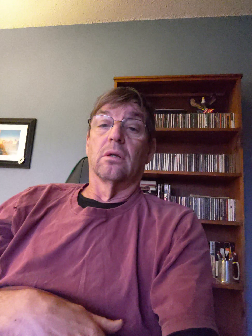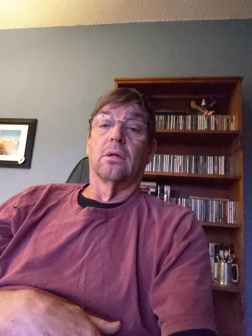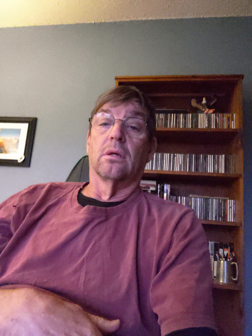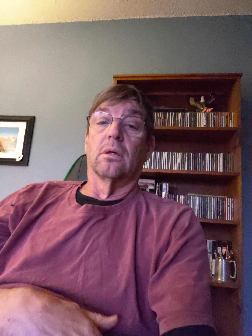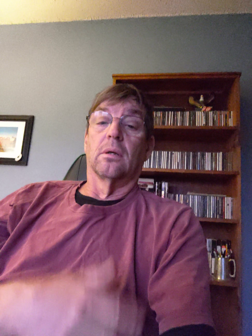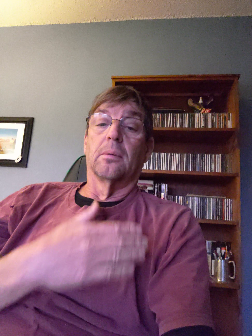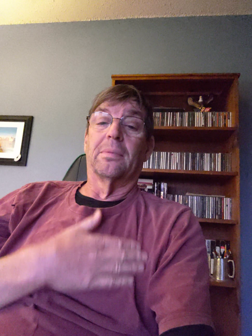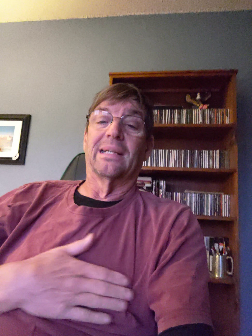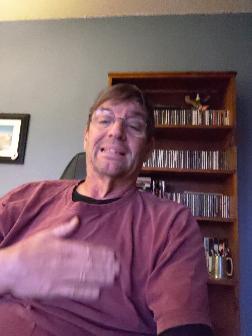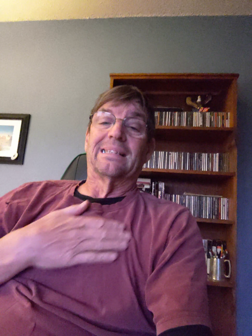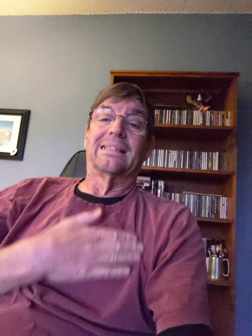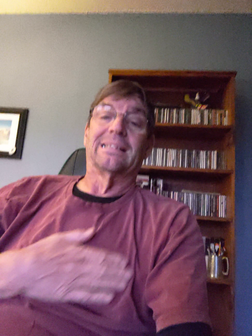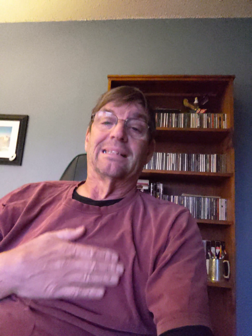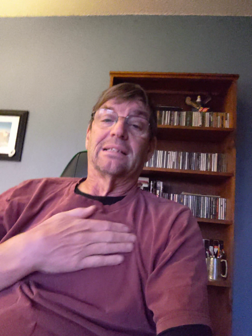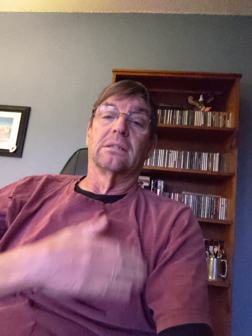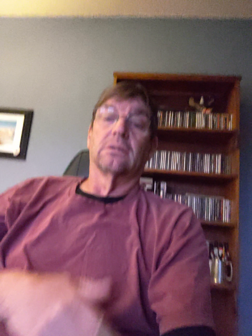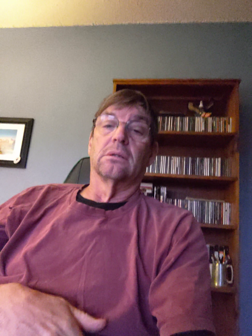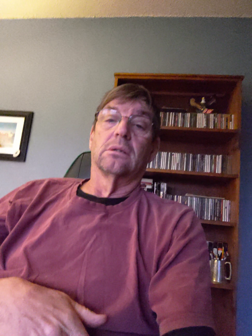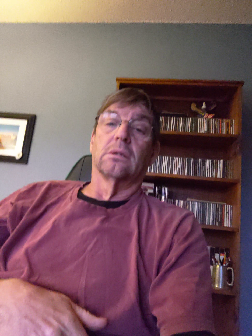please